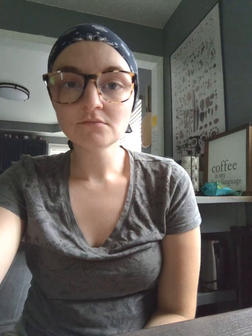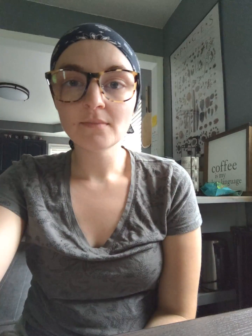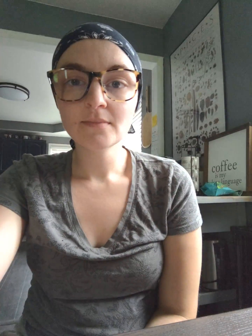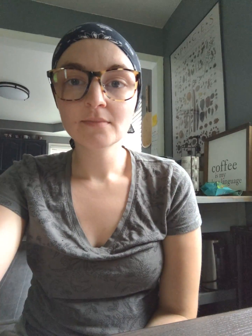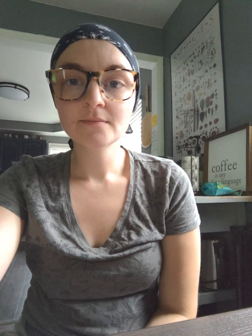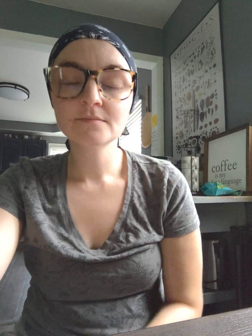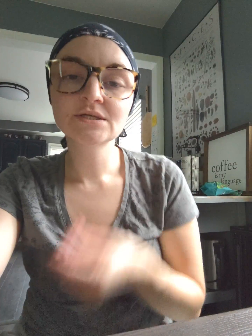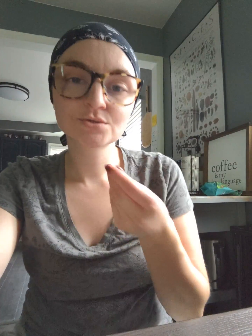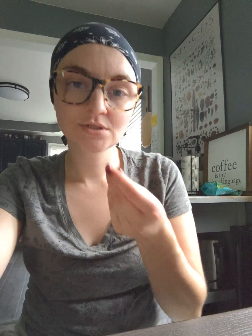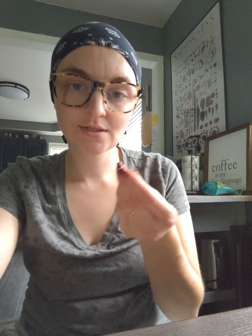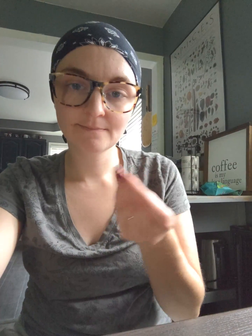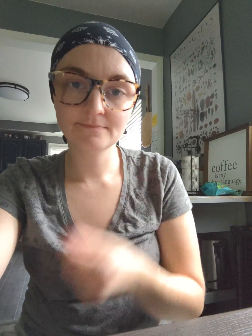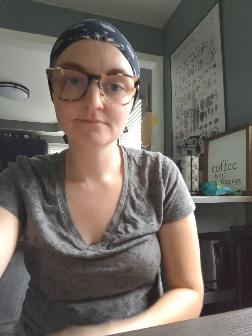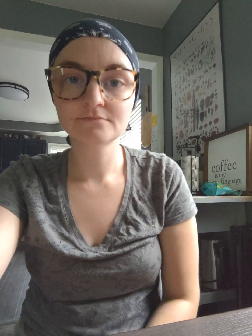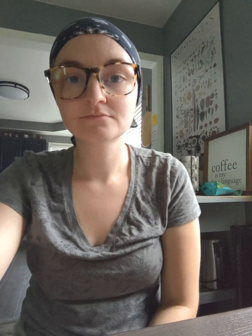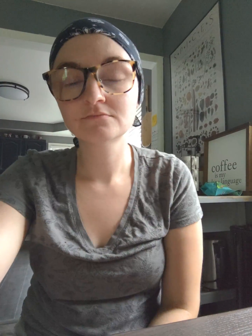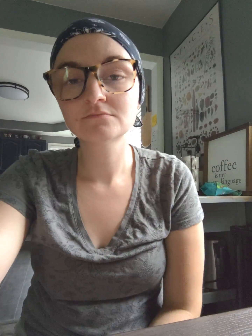feed